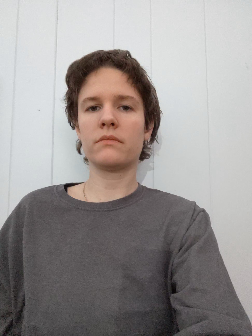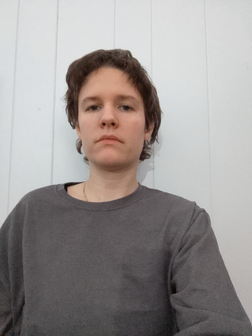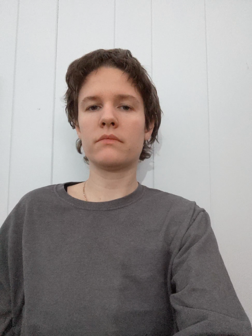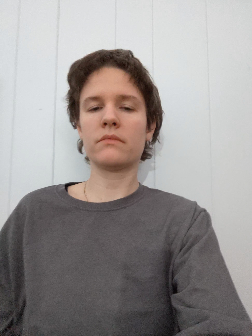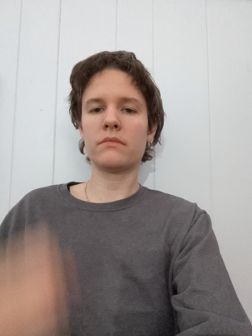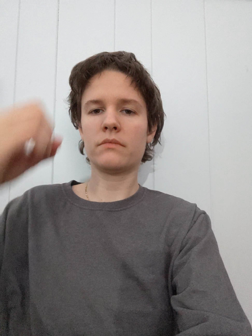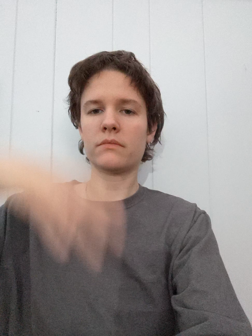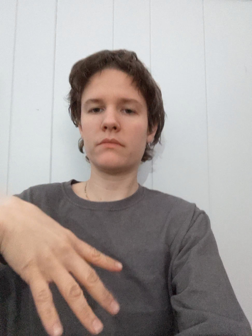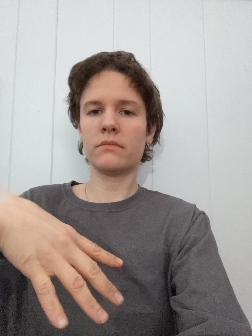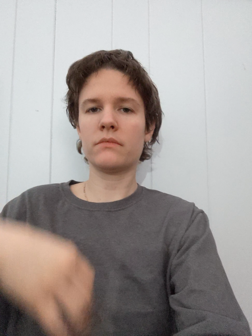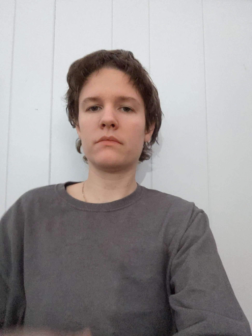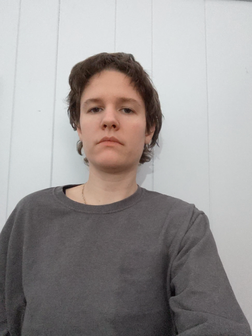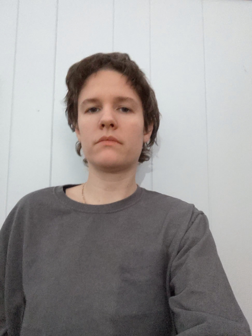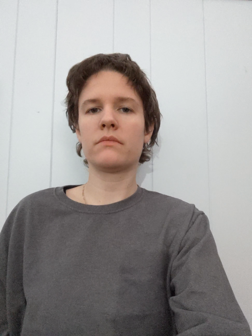drop